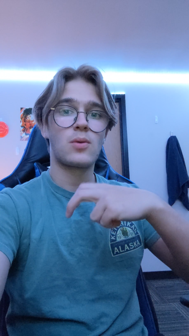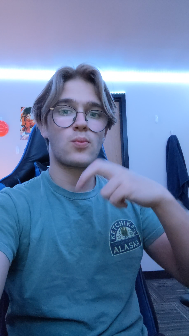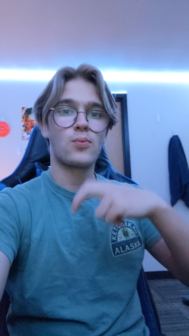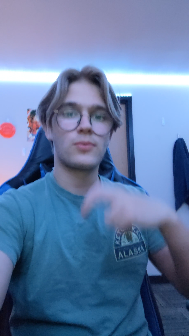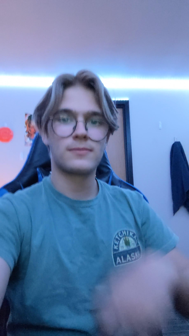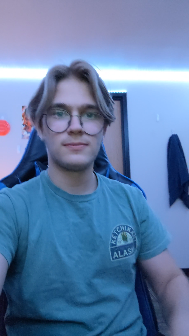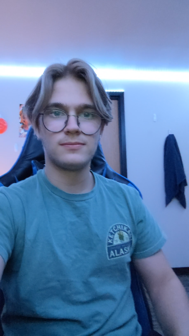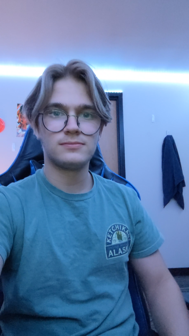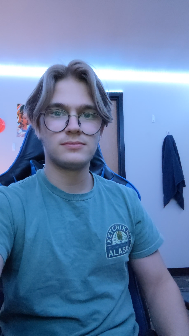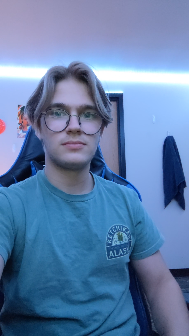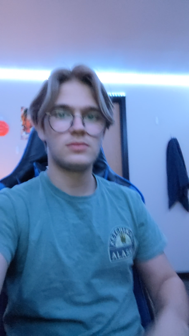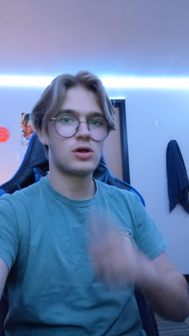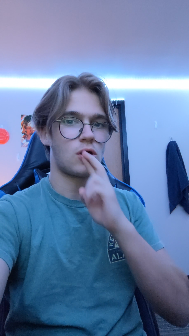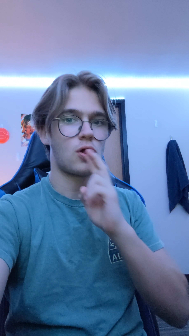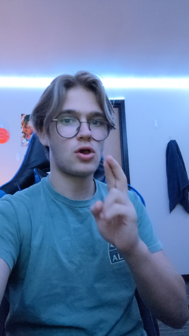are